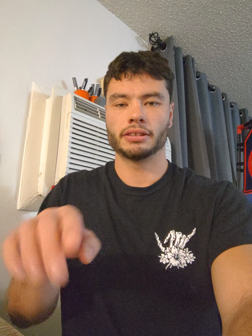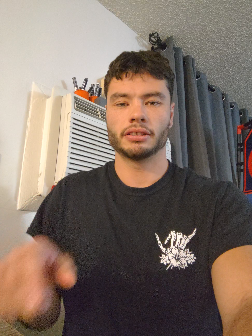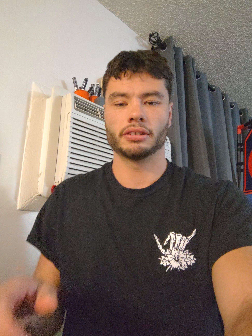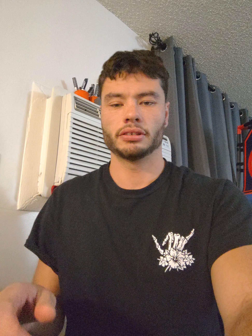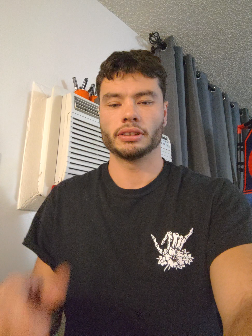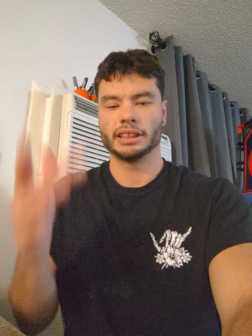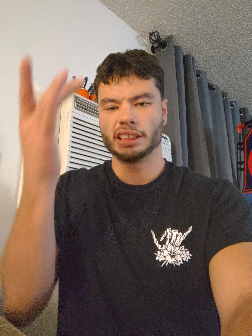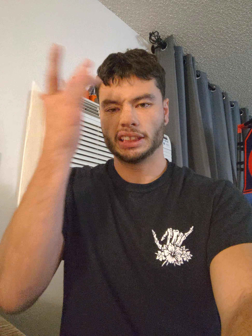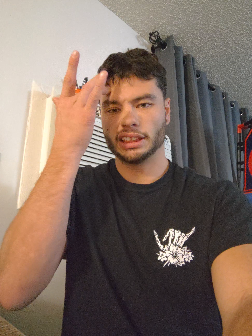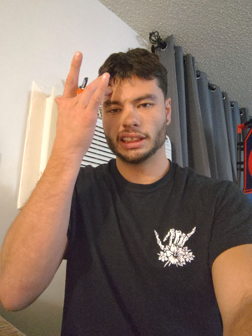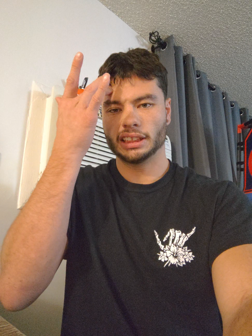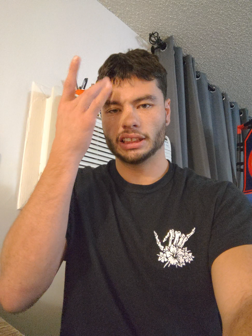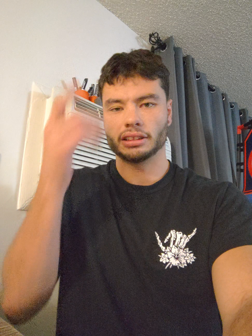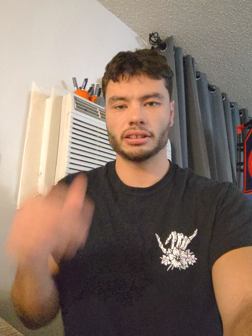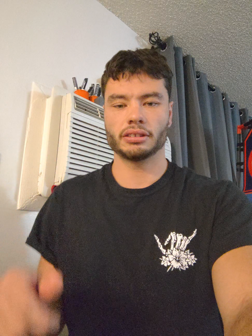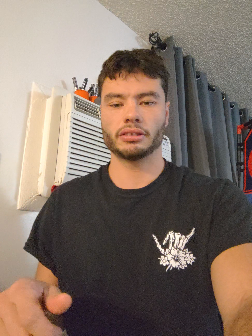sick